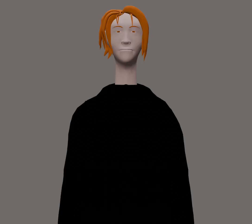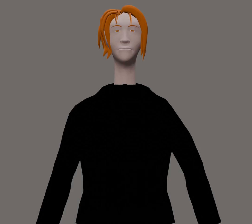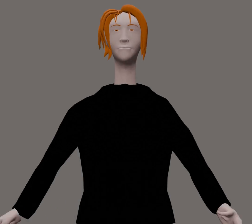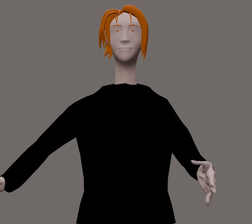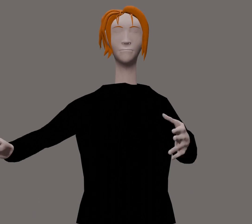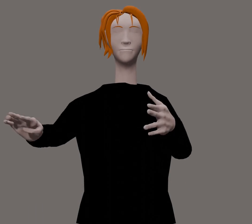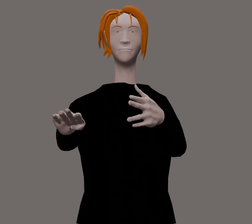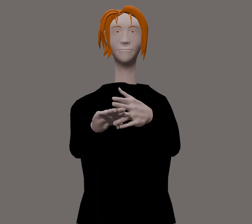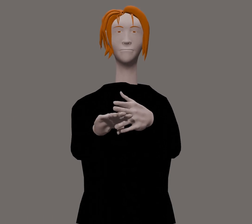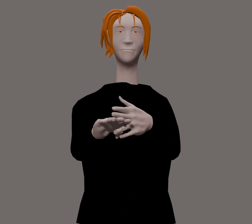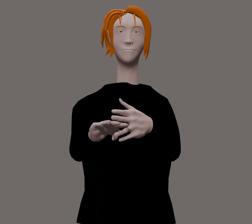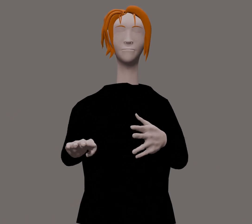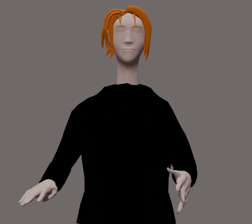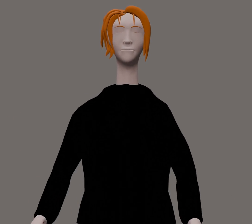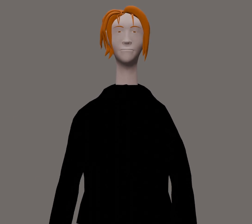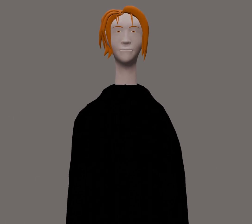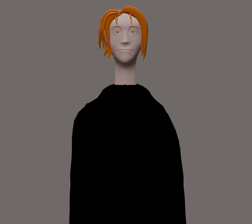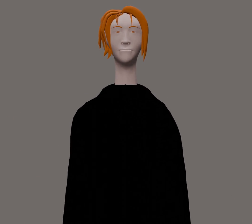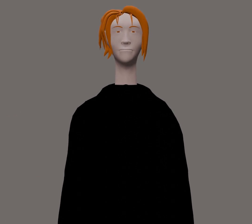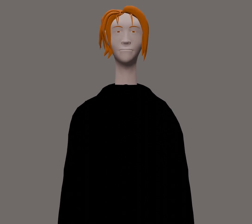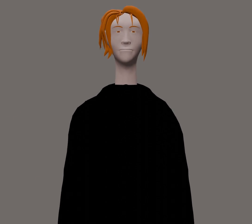Break Pause